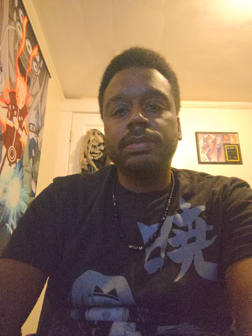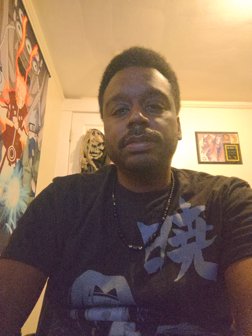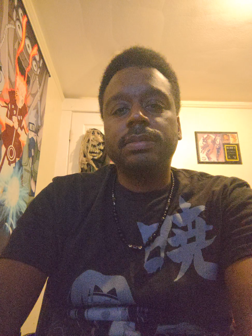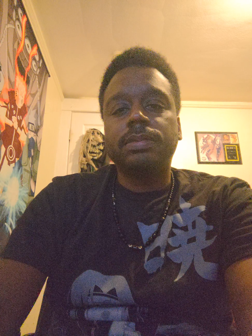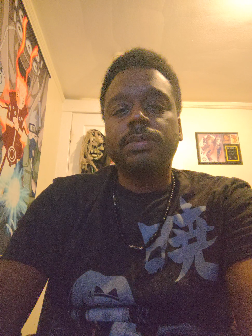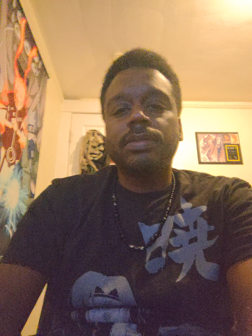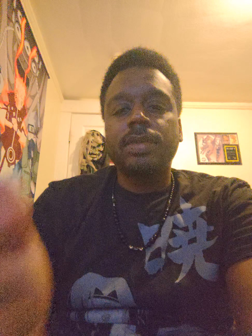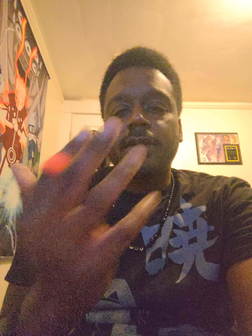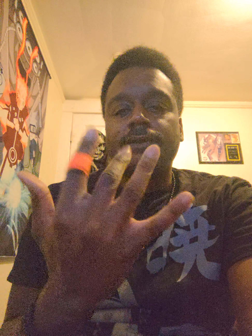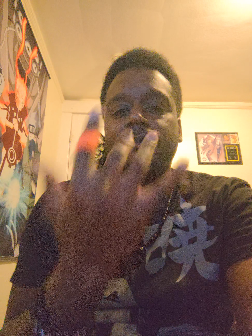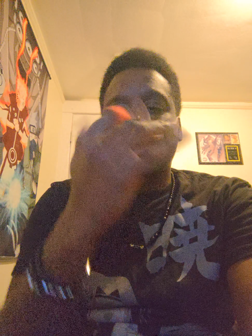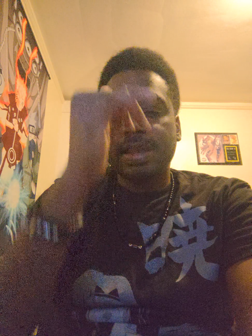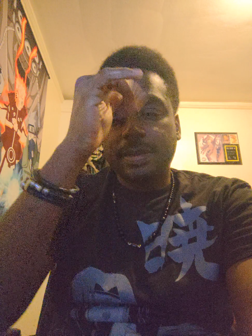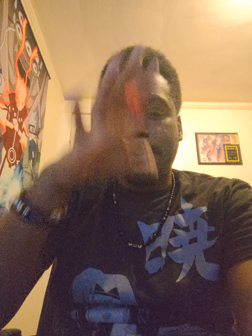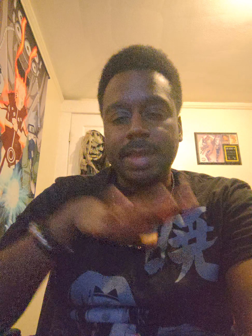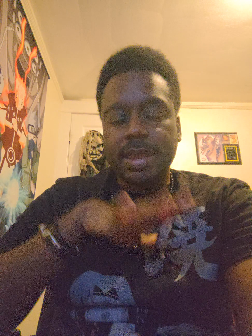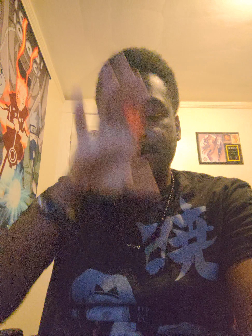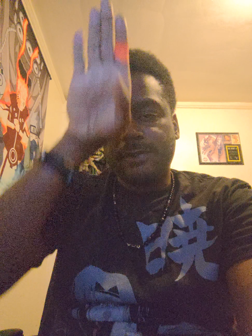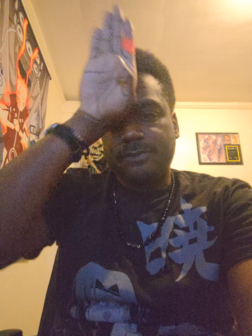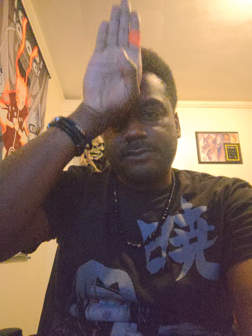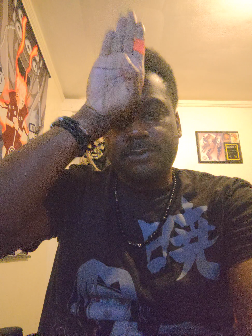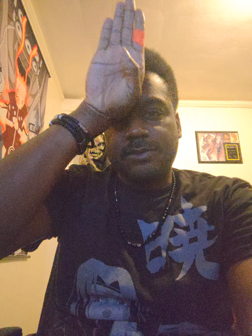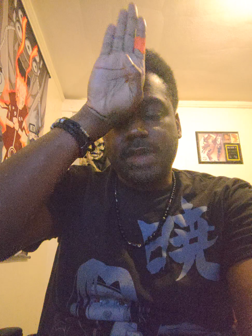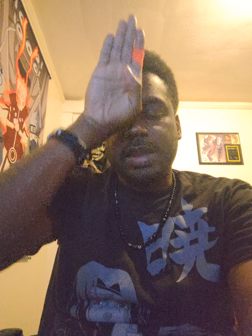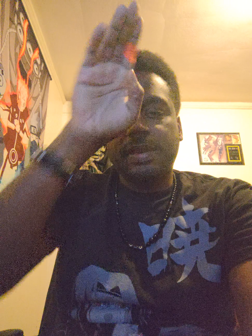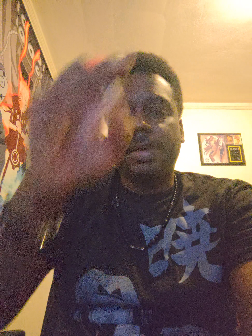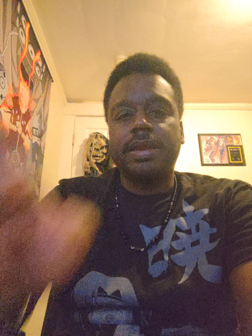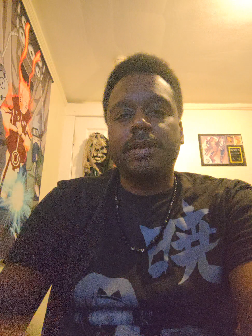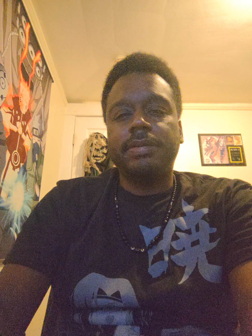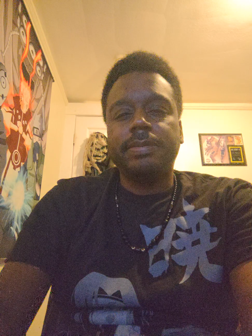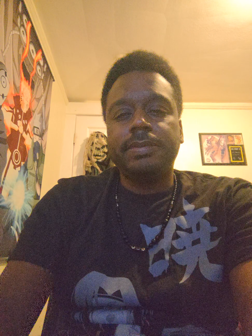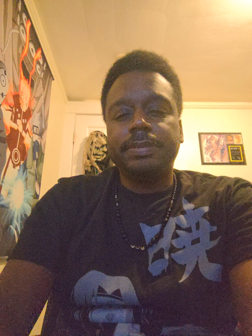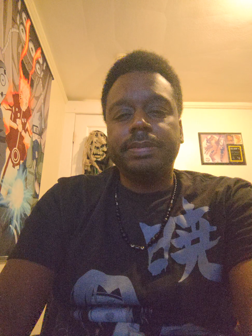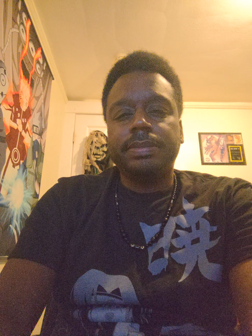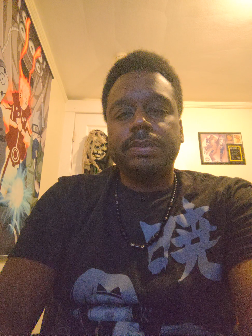fireman